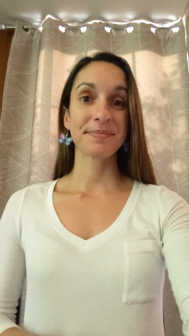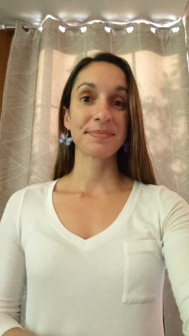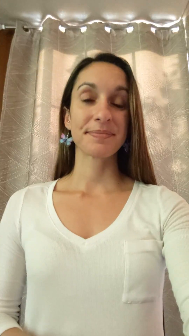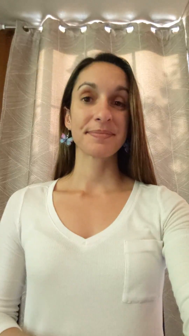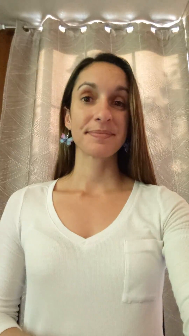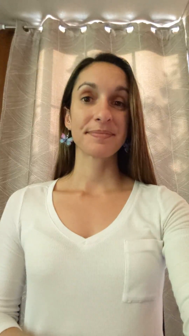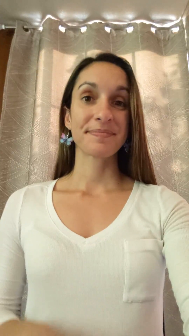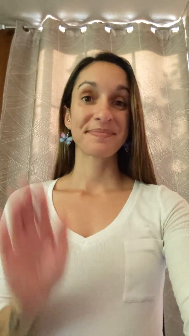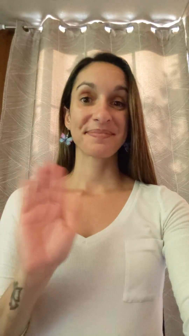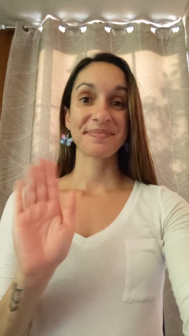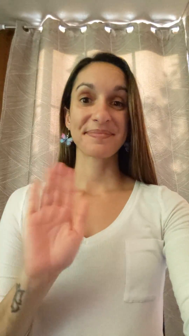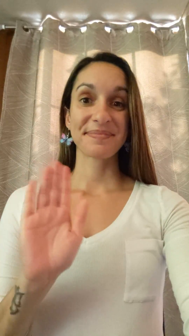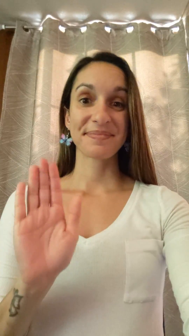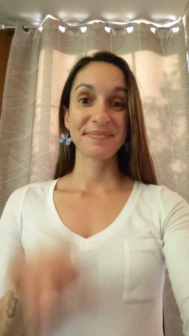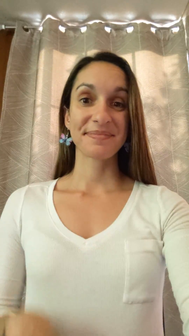hi